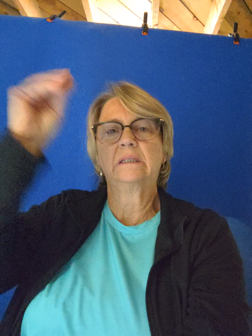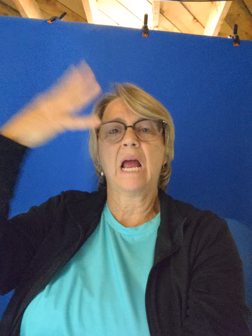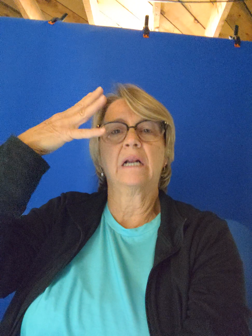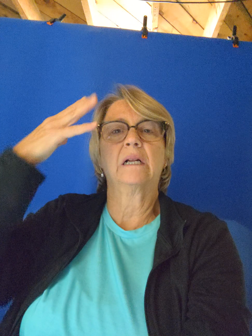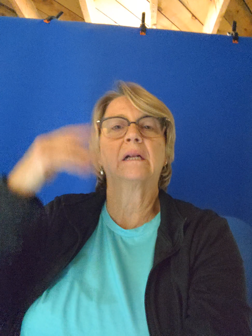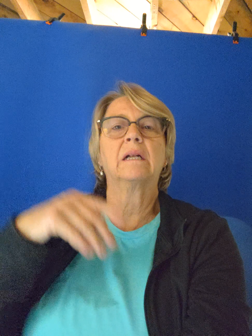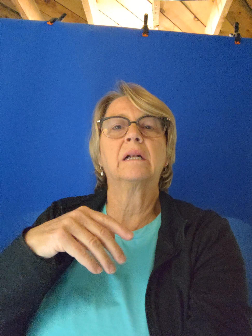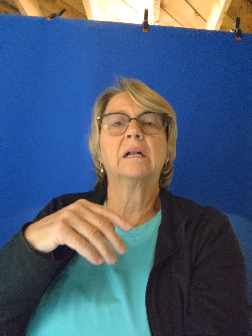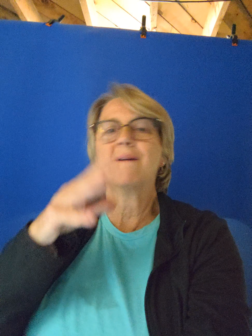sun